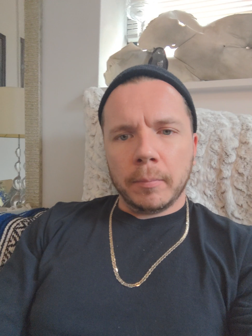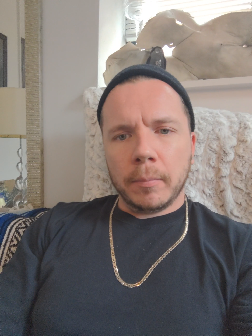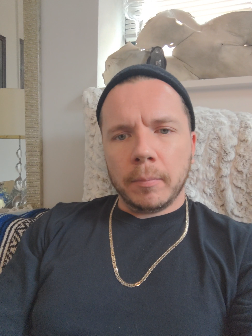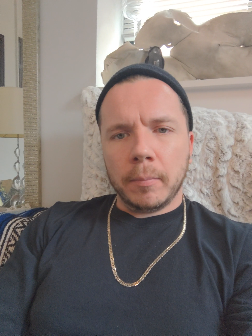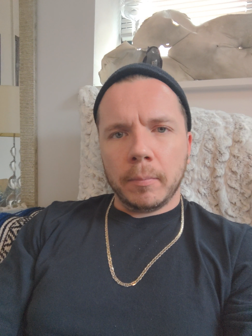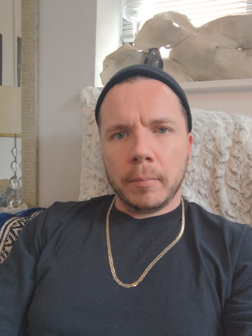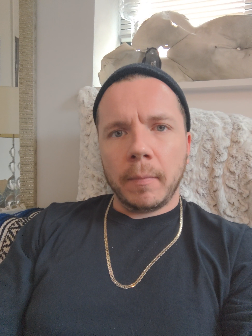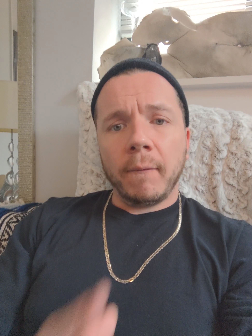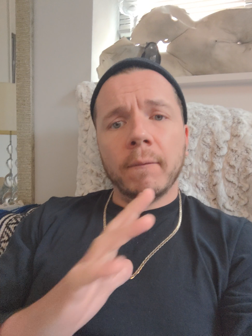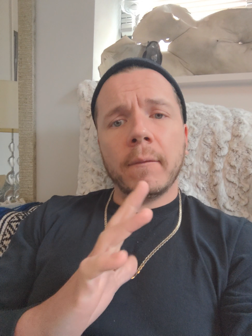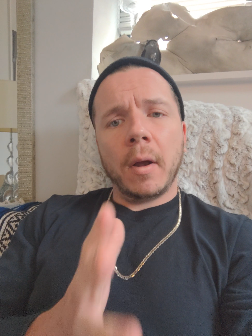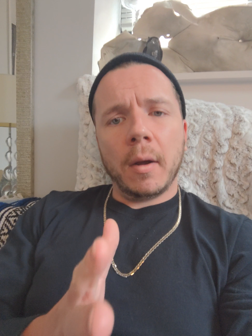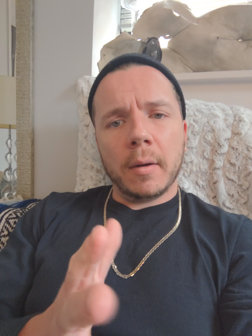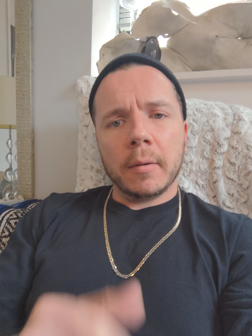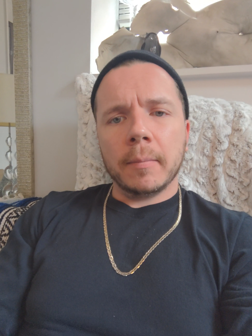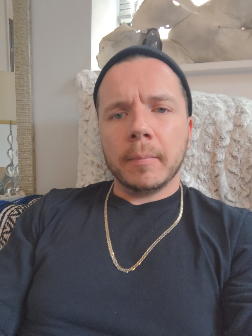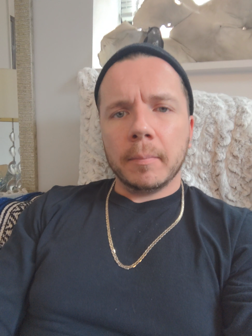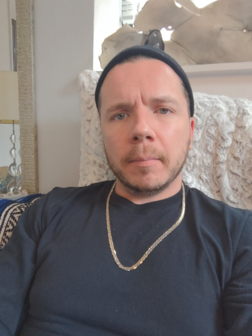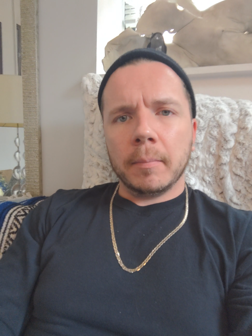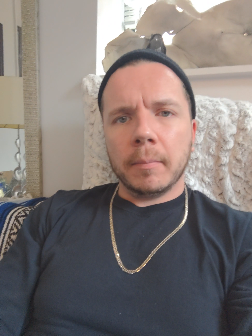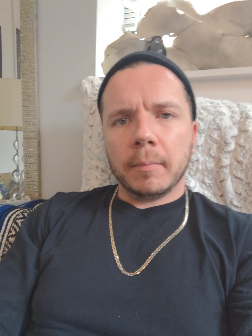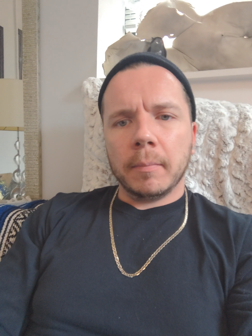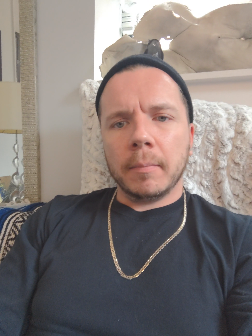fine